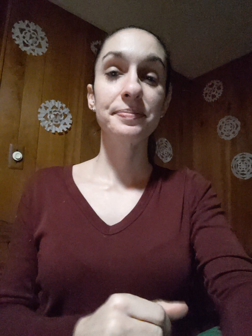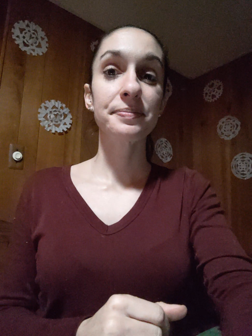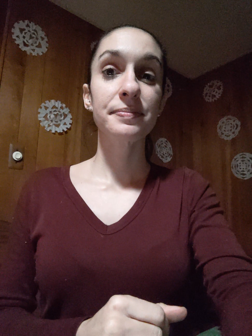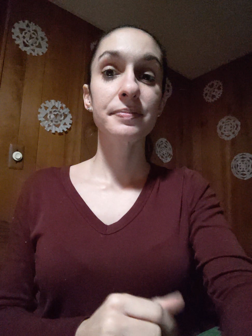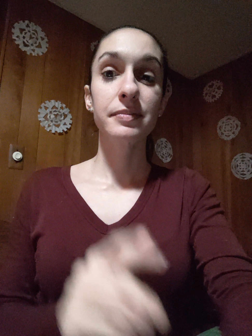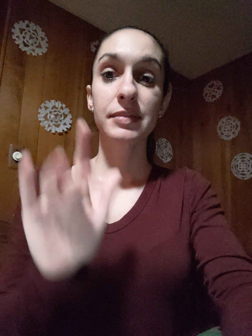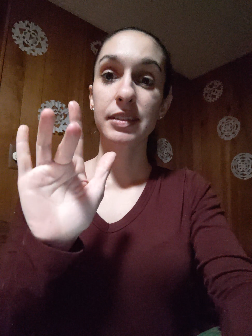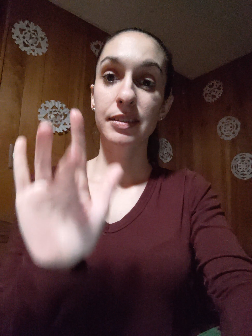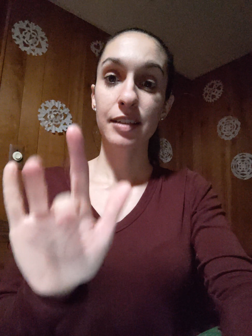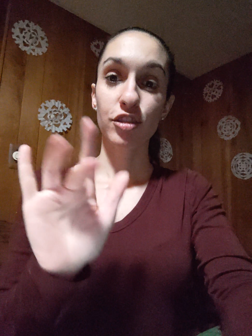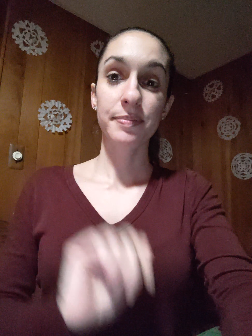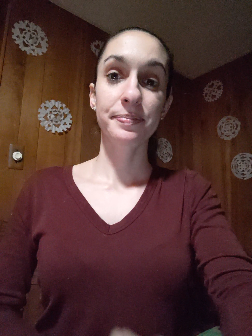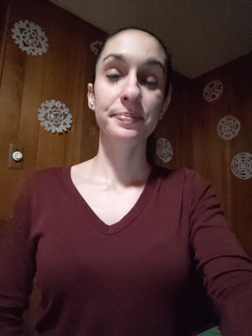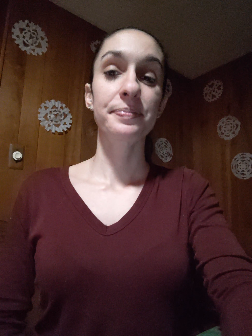touch